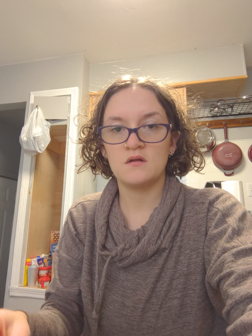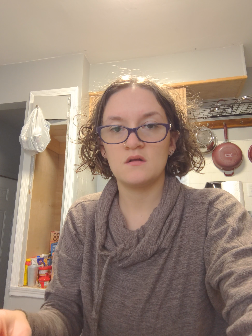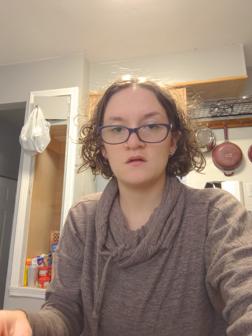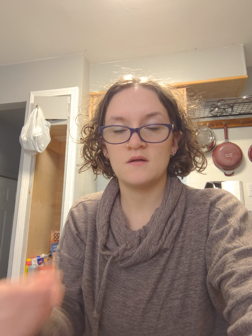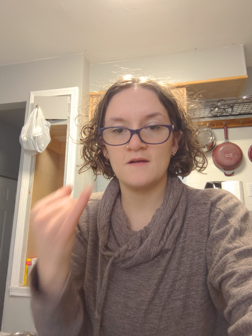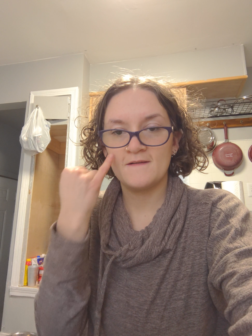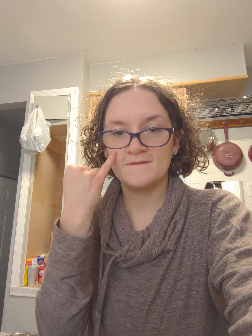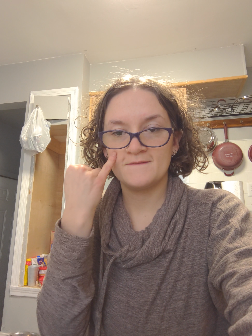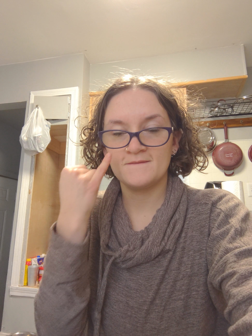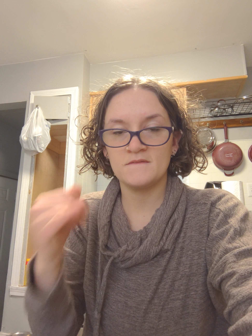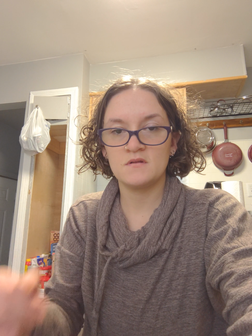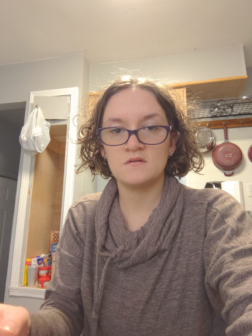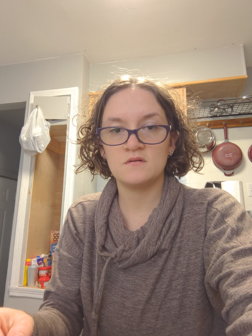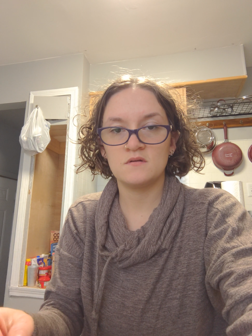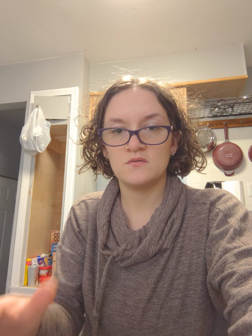if